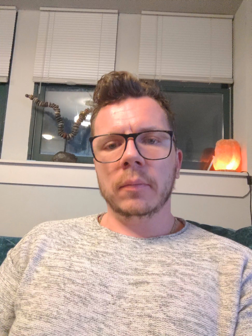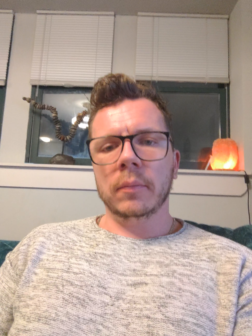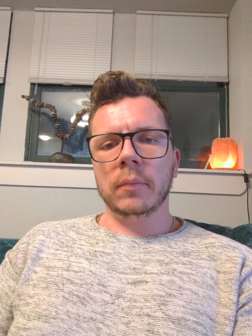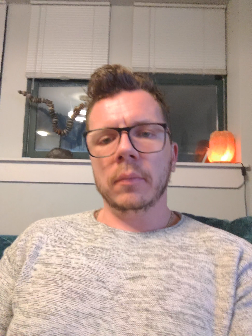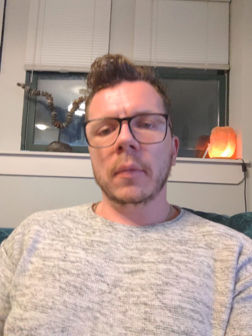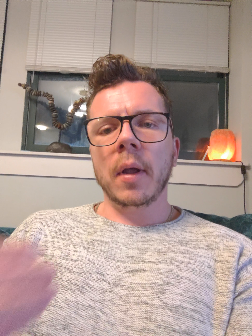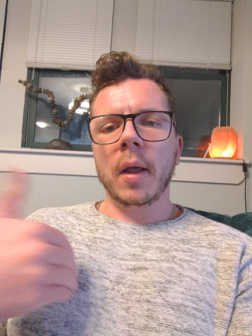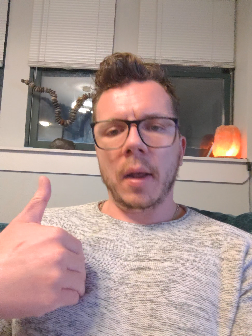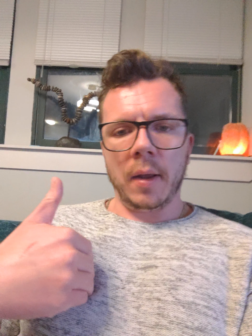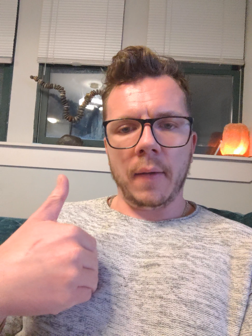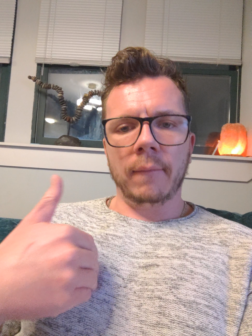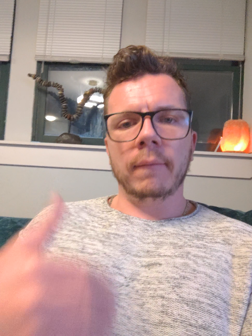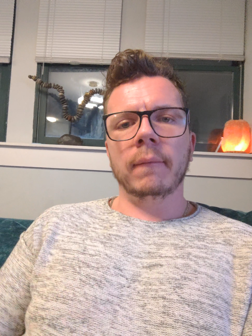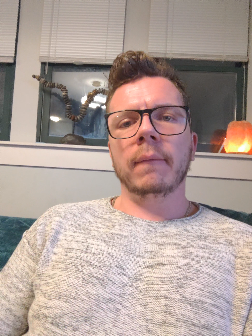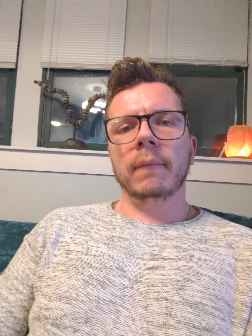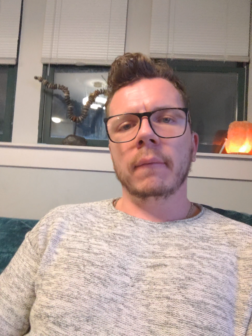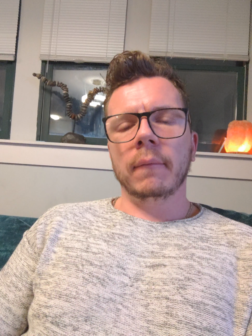have